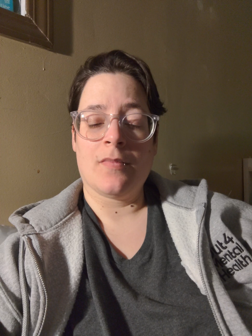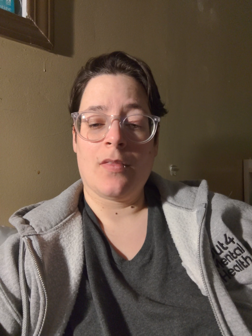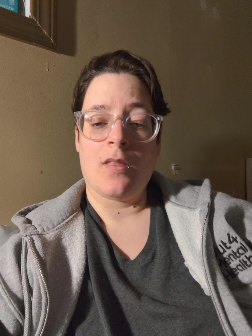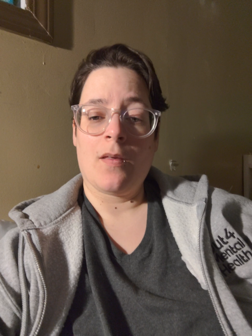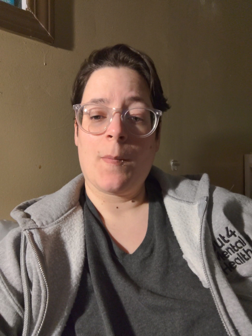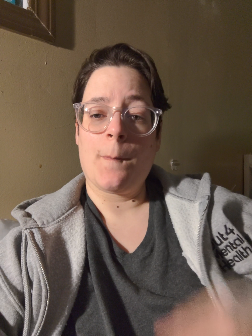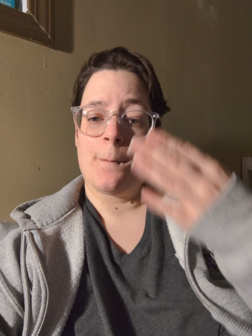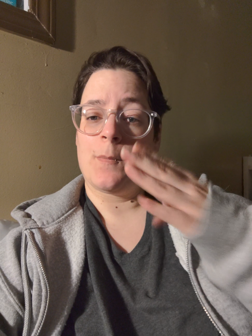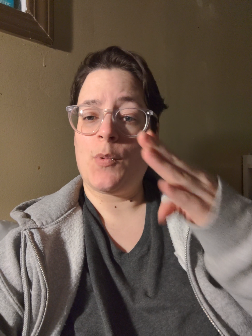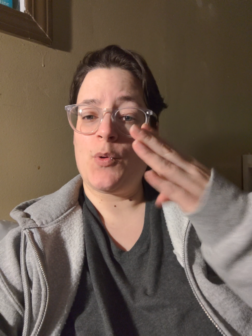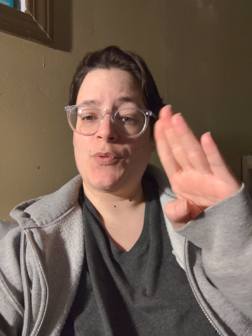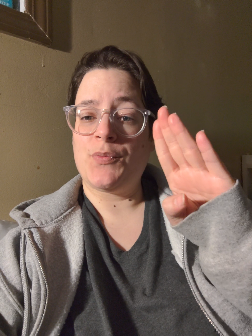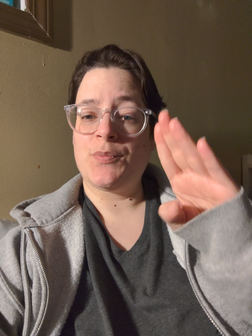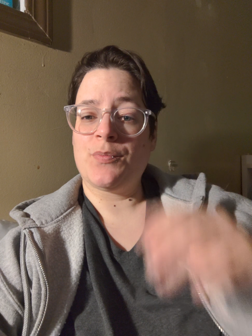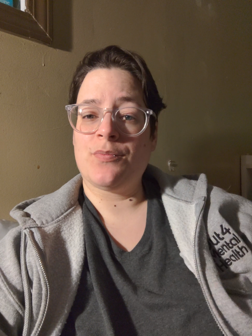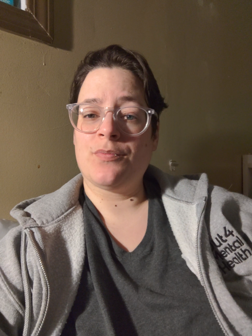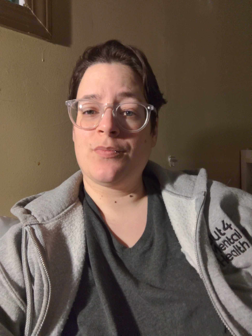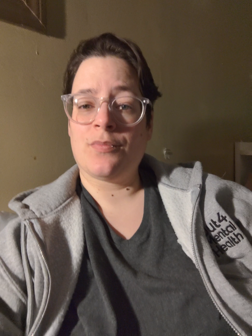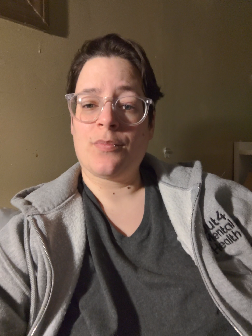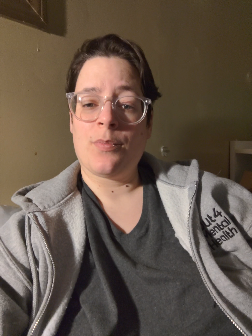blue